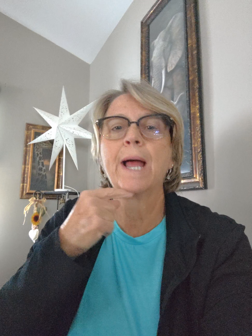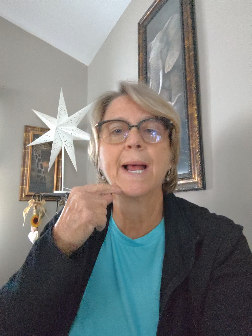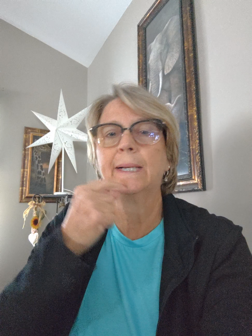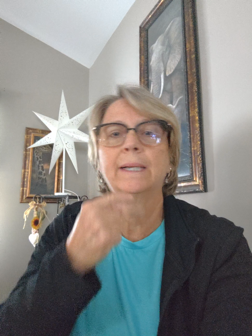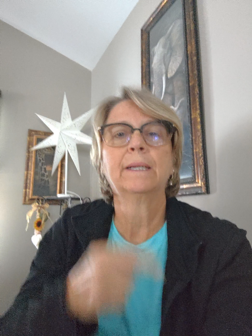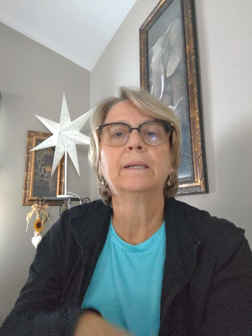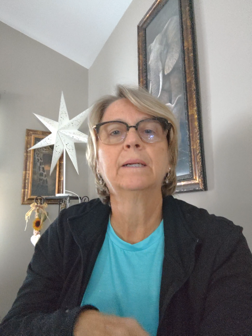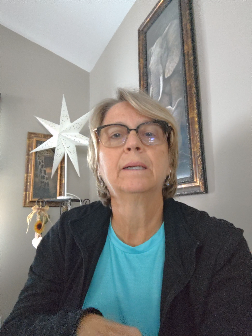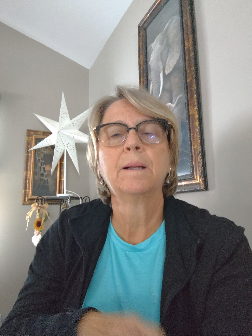chin